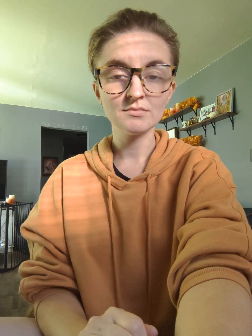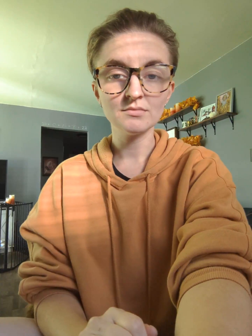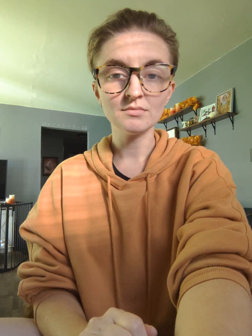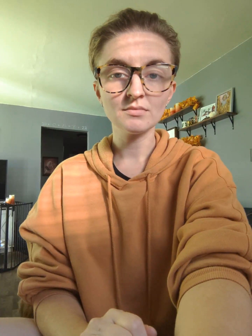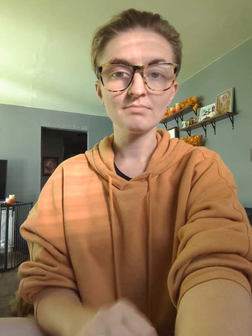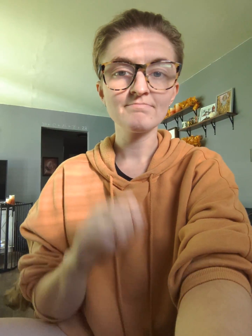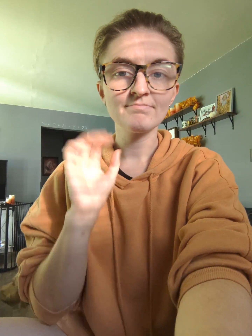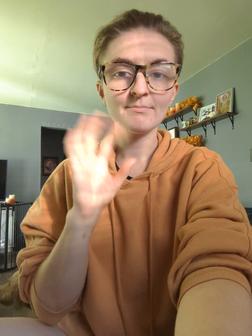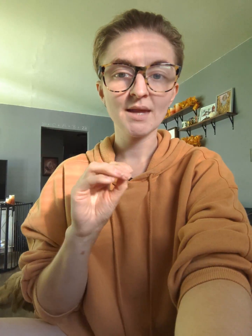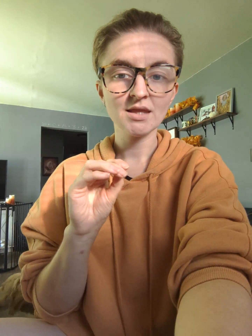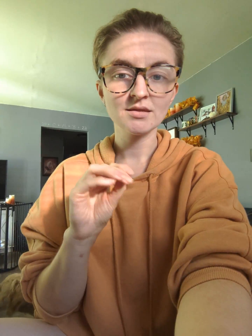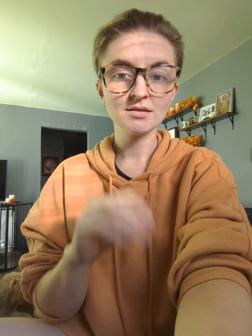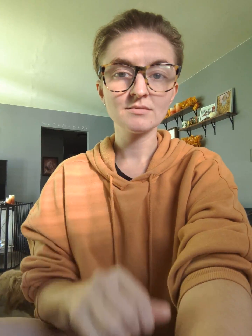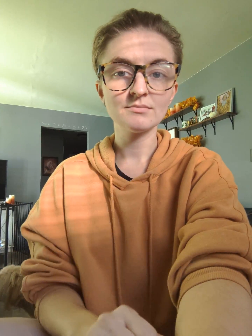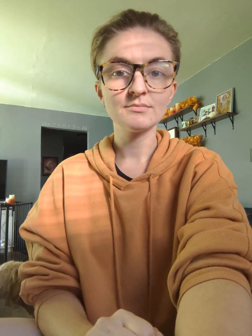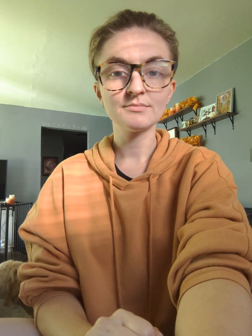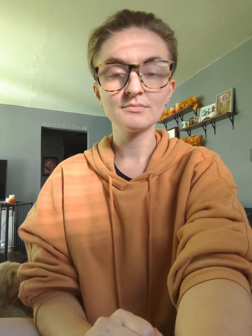bite